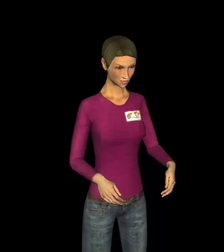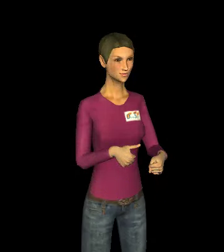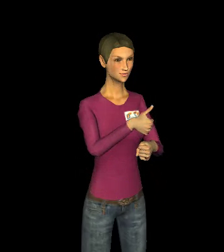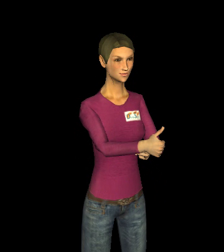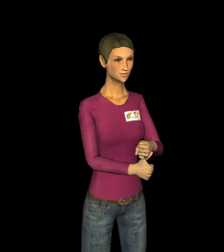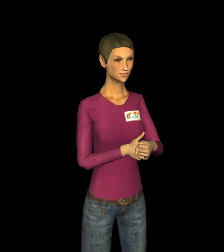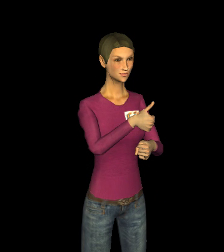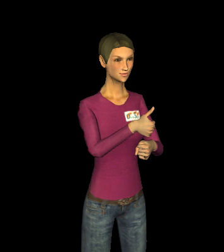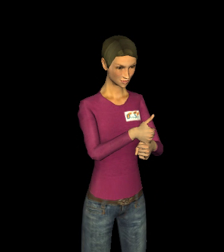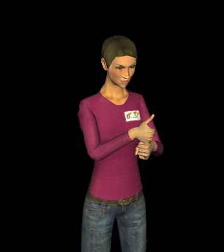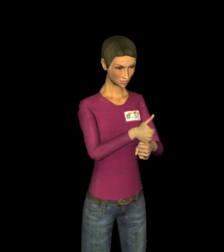يعني